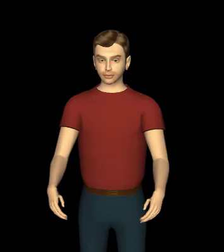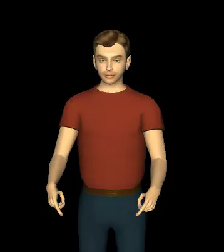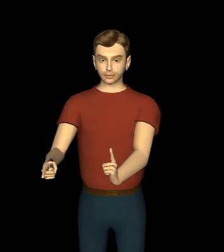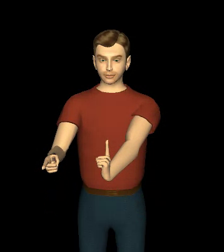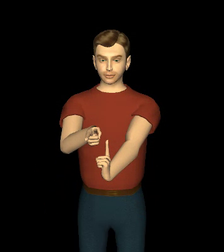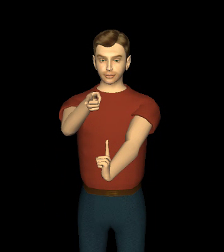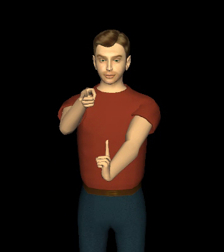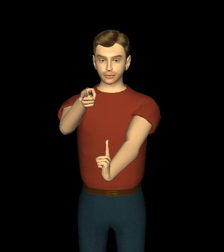أساسي